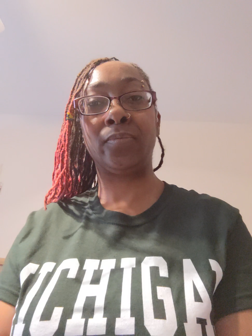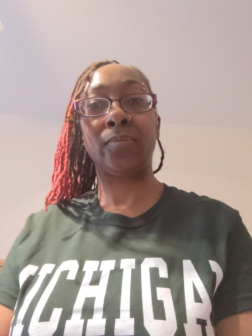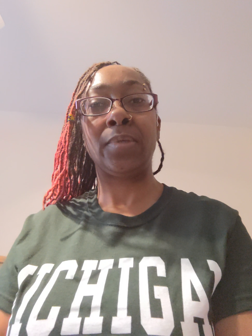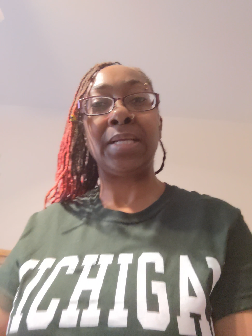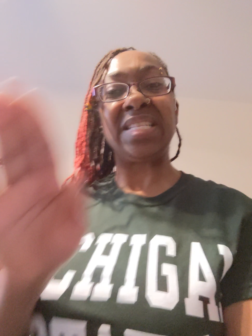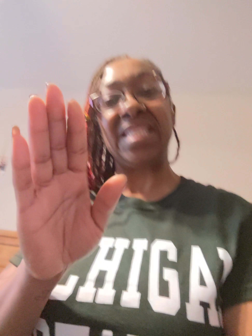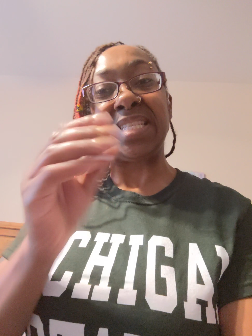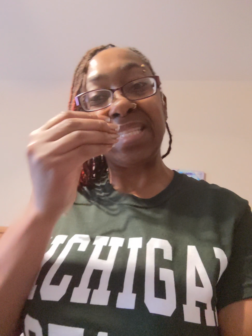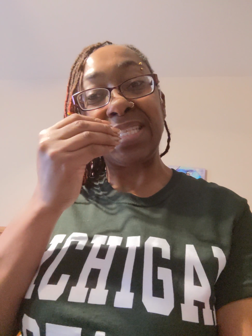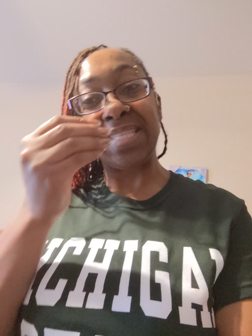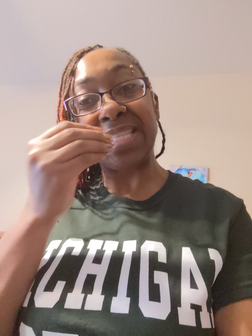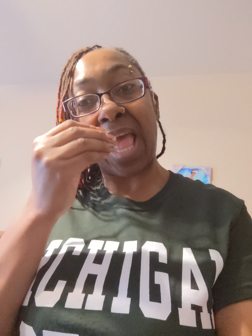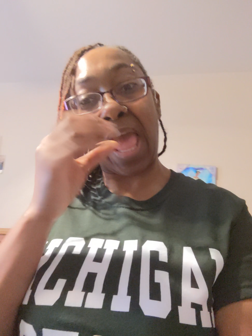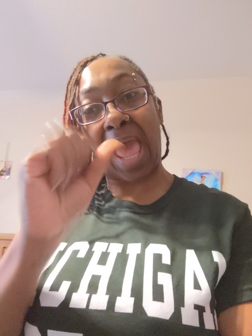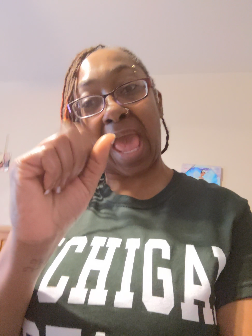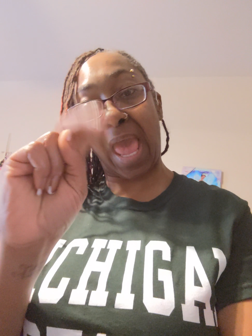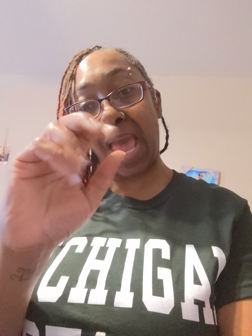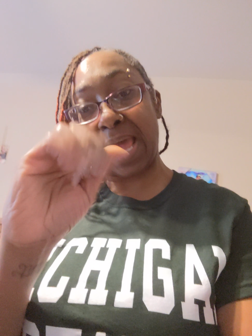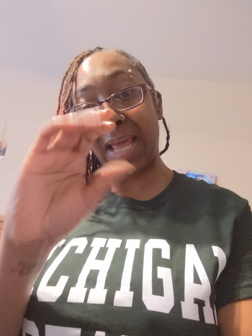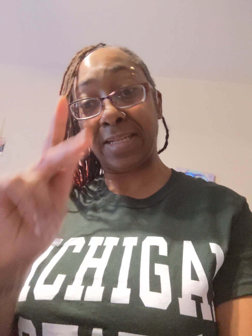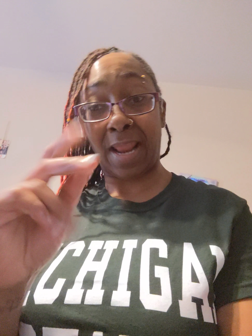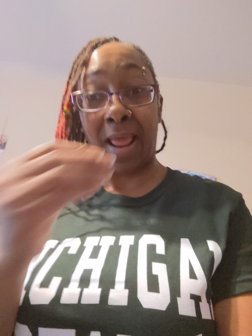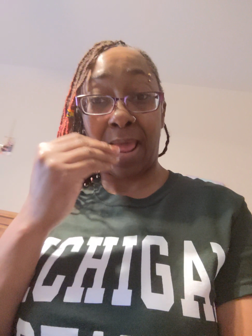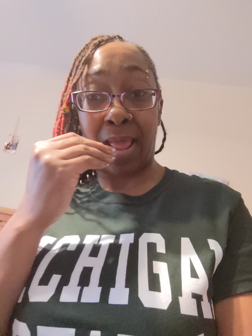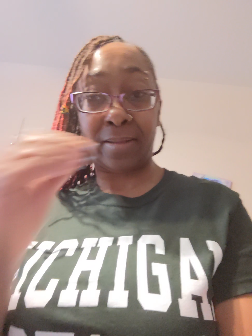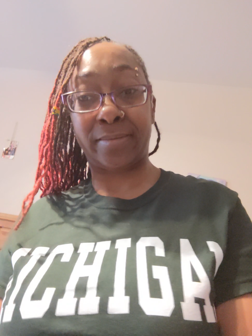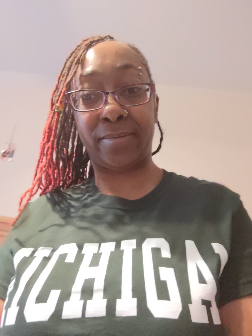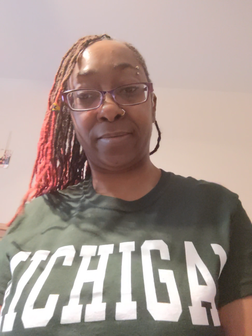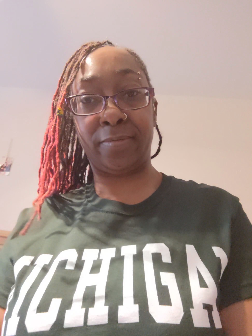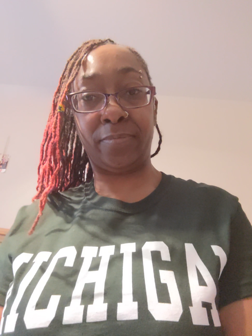snack